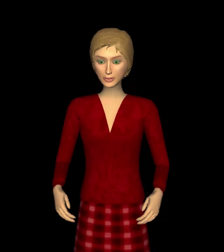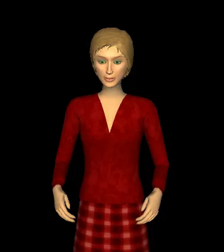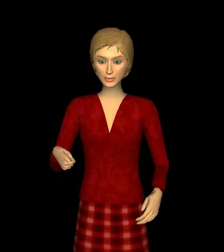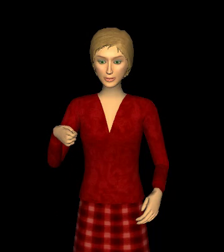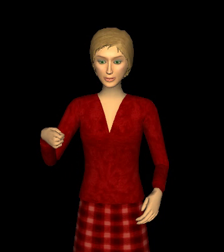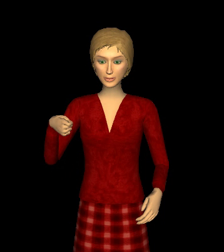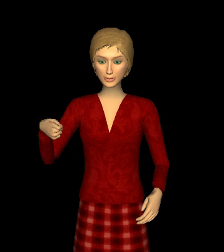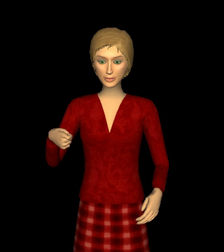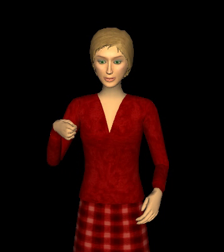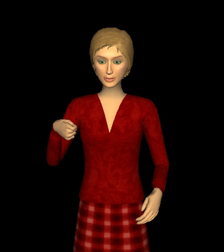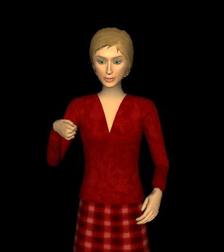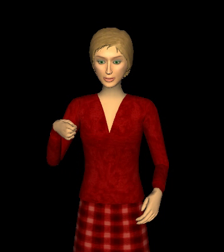مقلاة